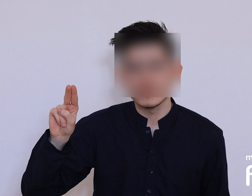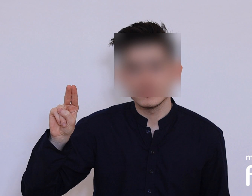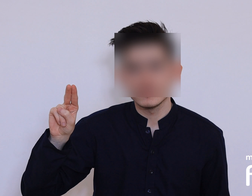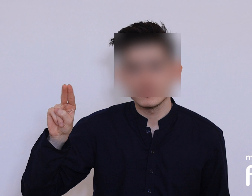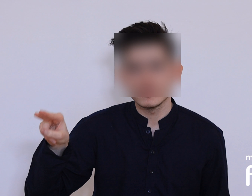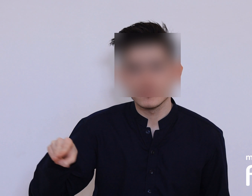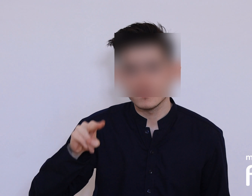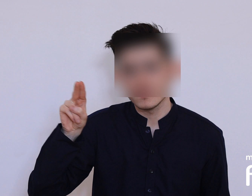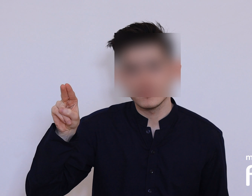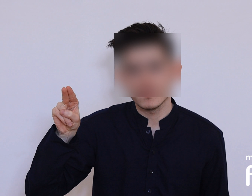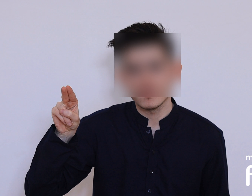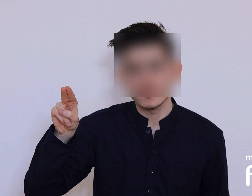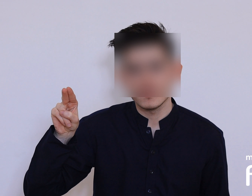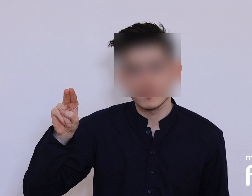ہ